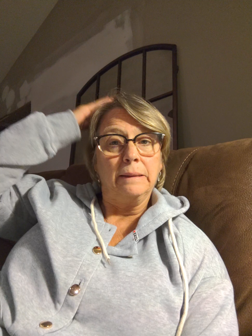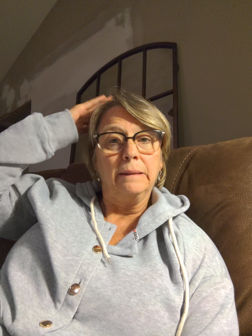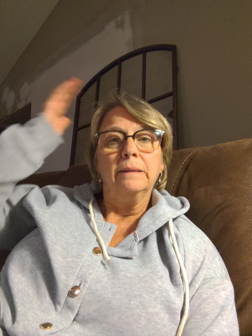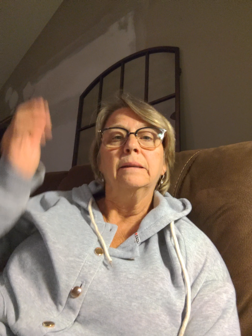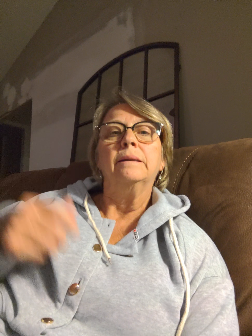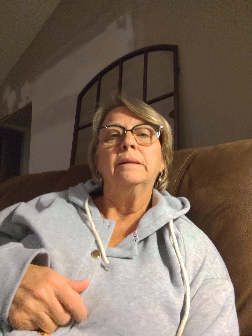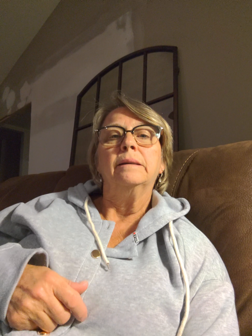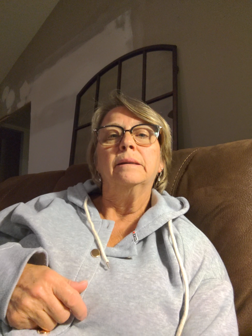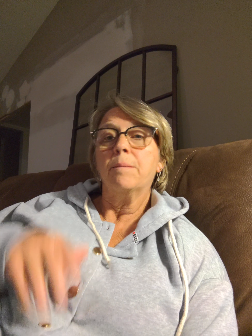hat